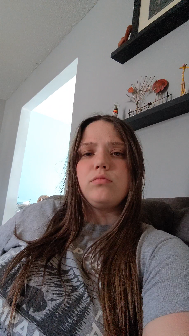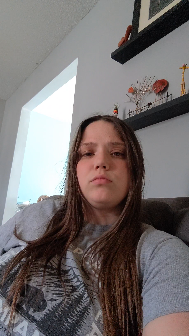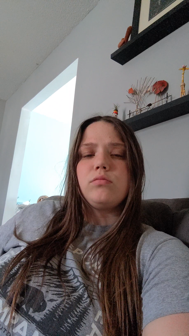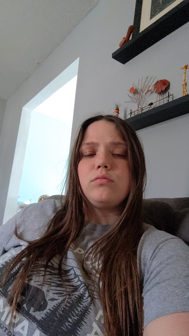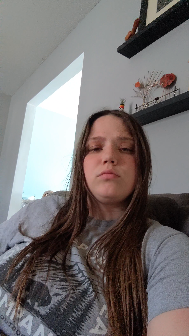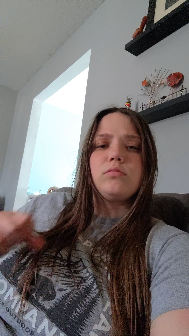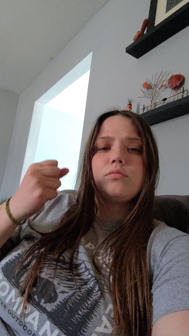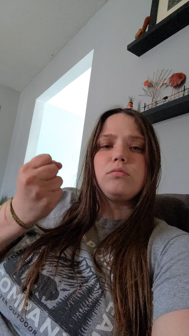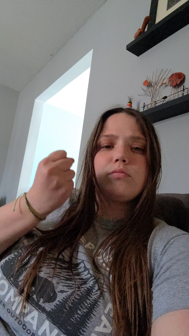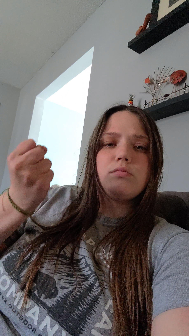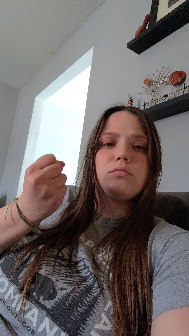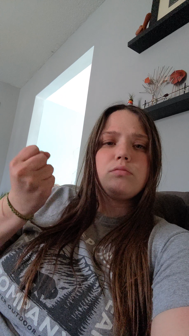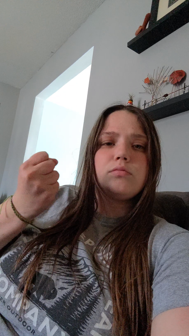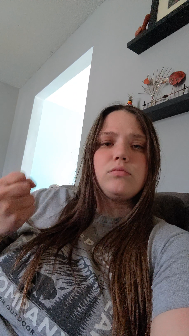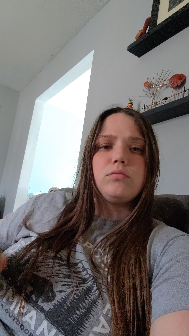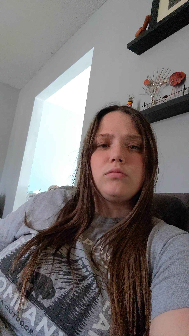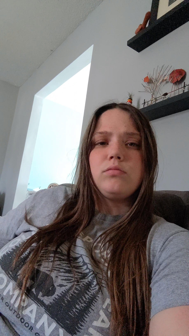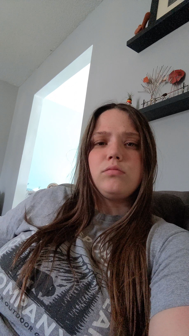hold